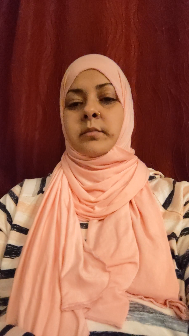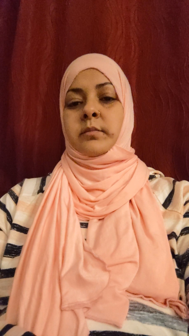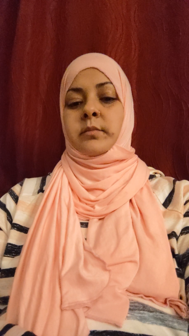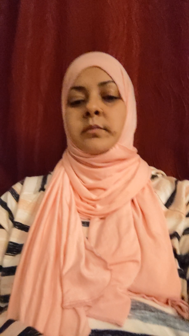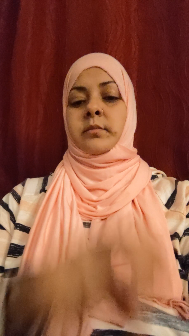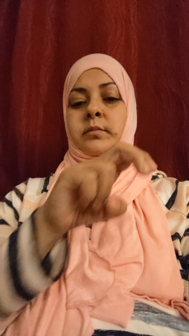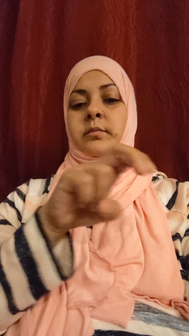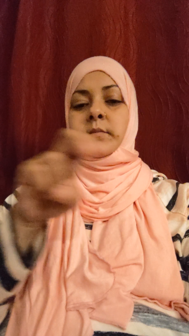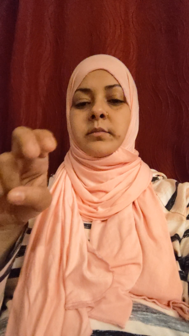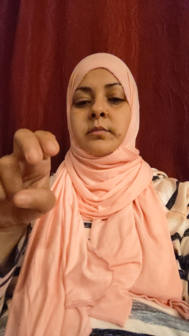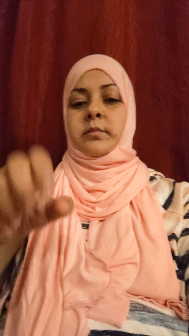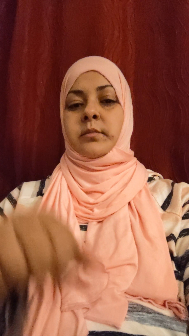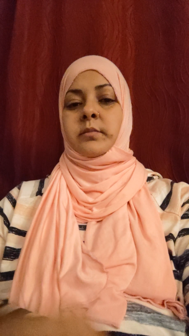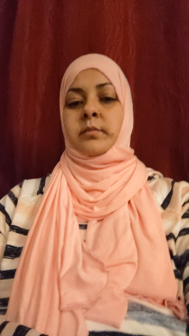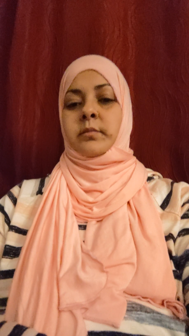bench